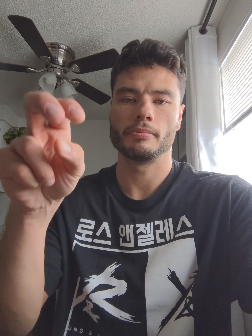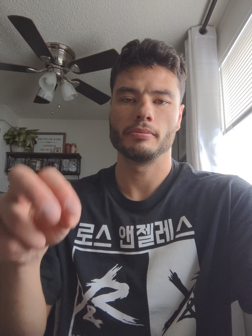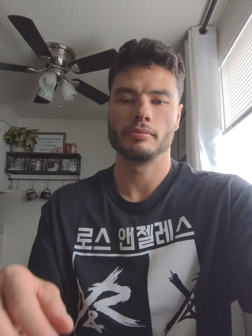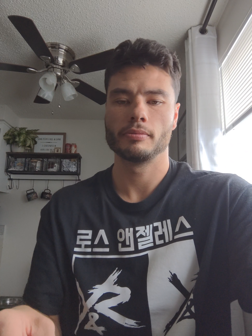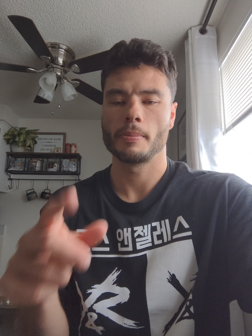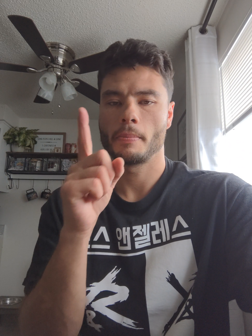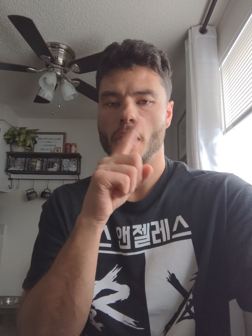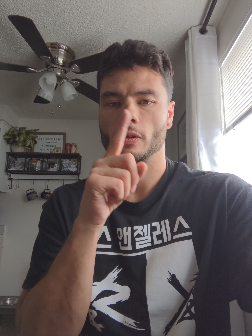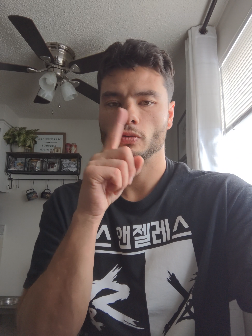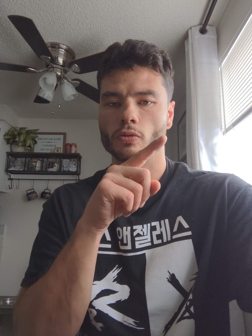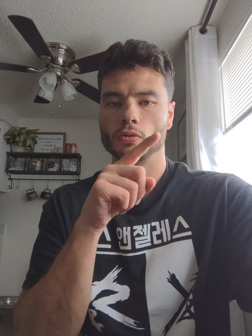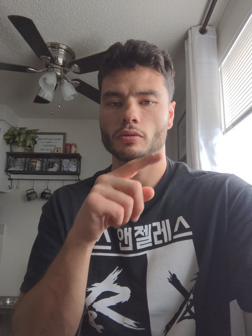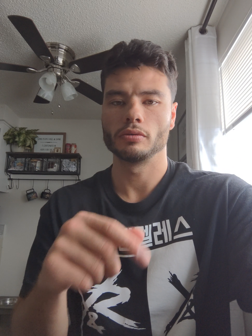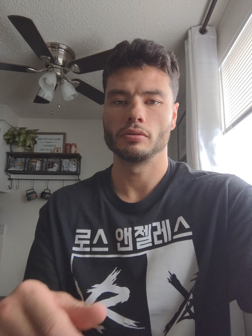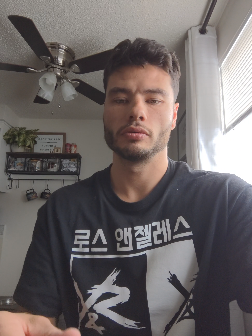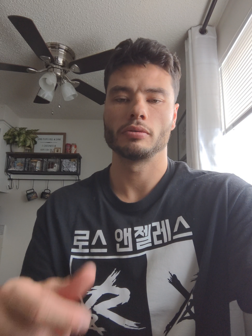mouse